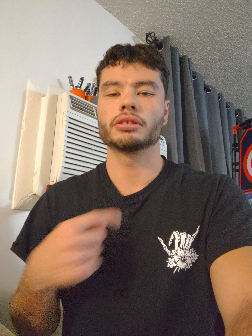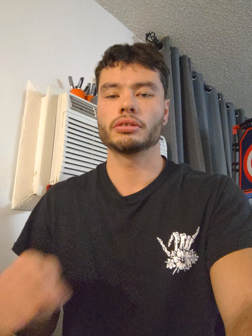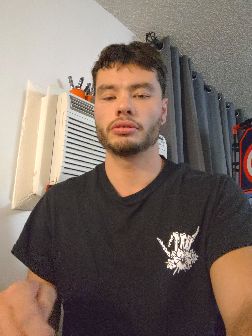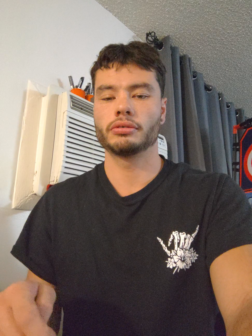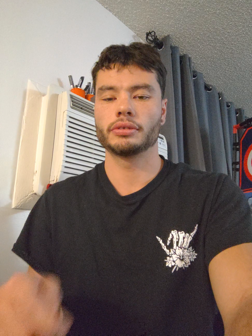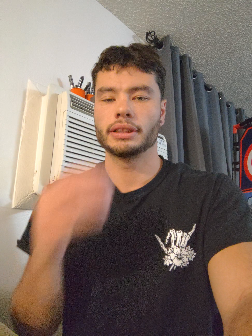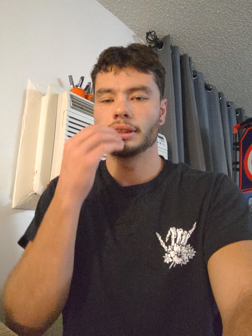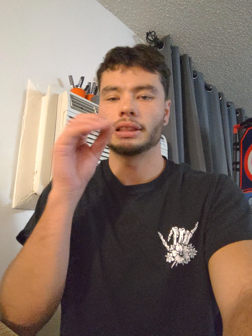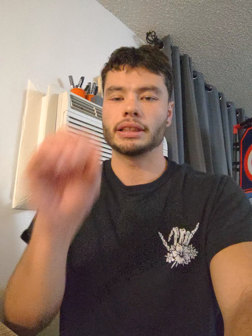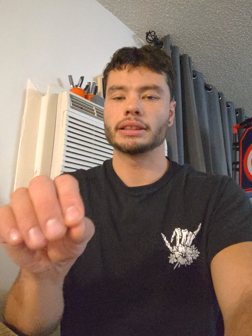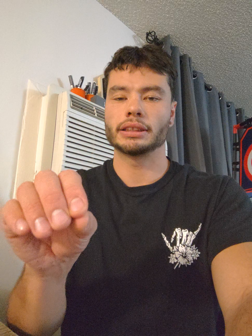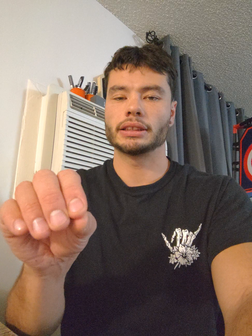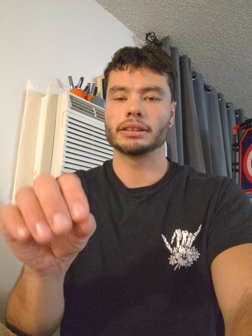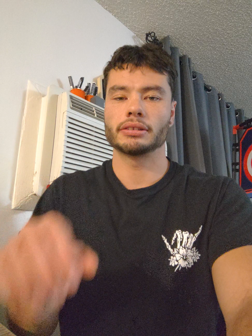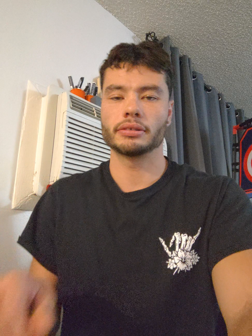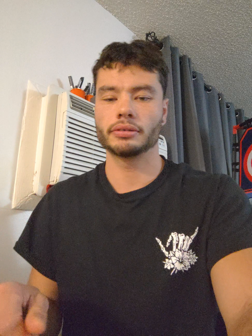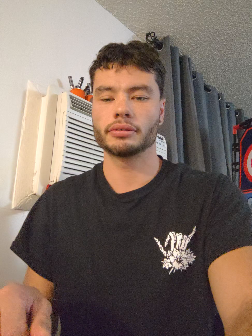kiss